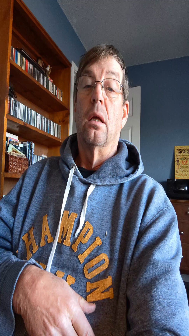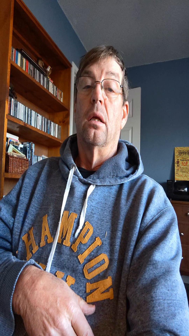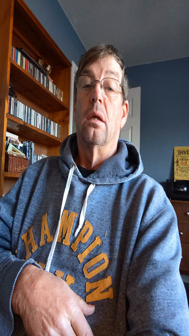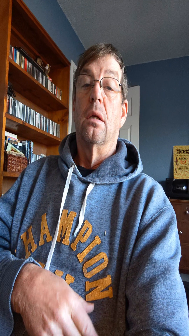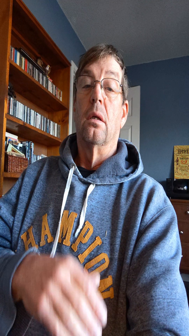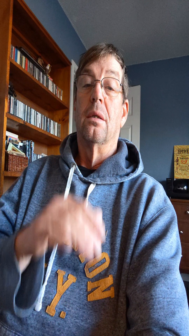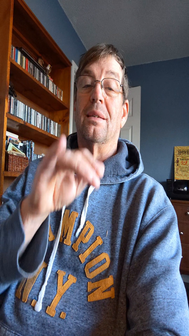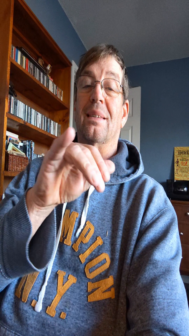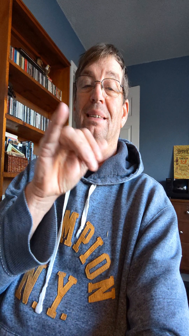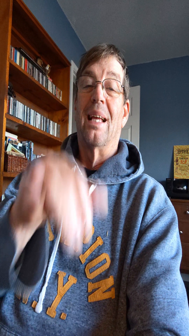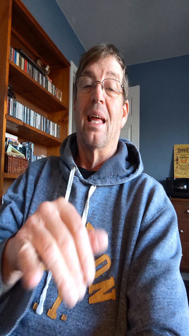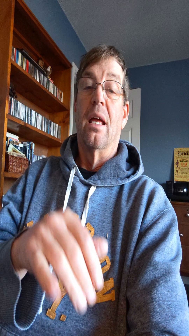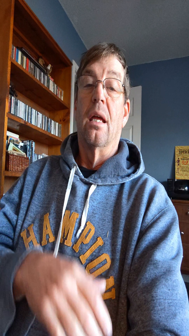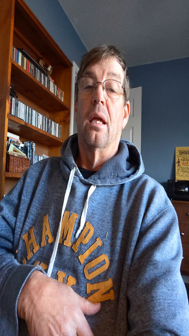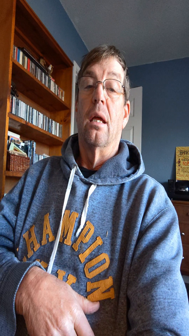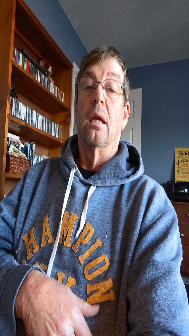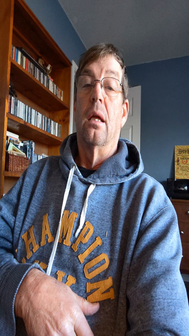stay